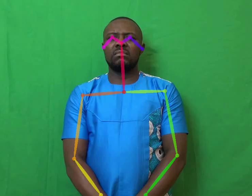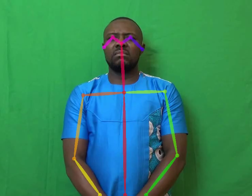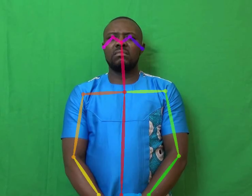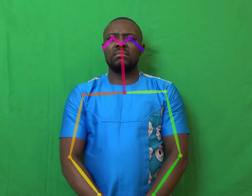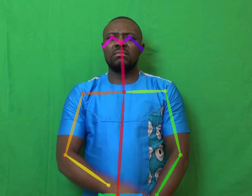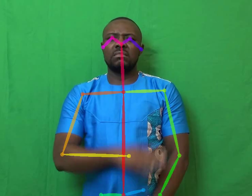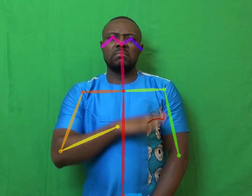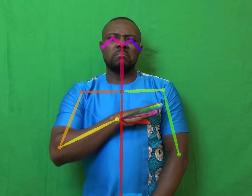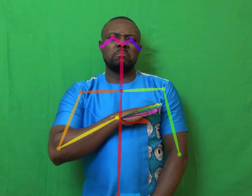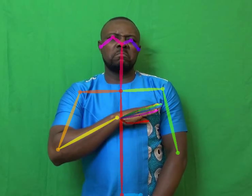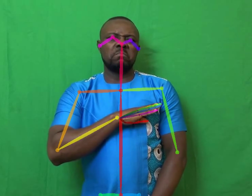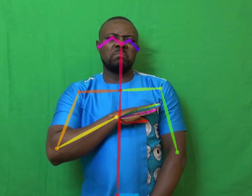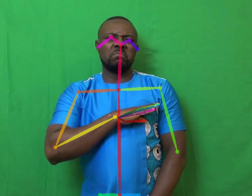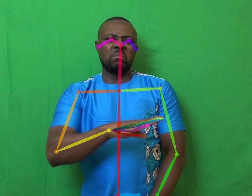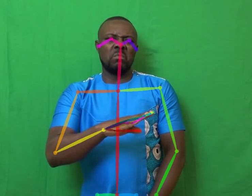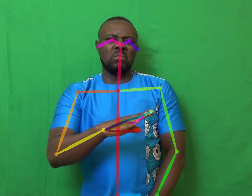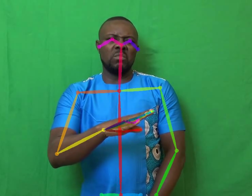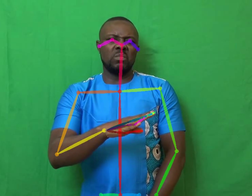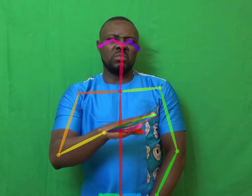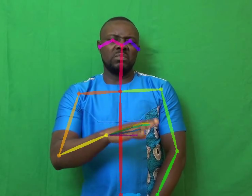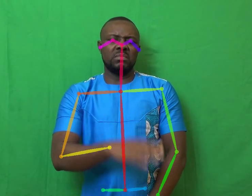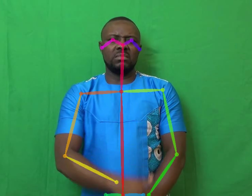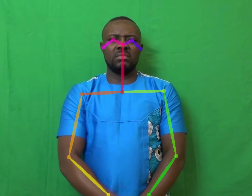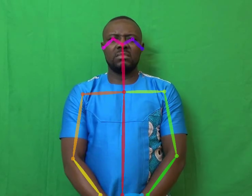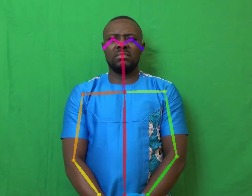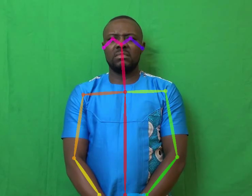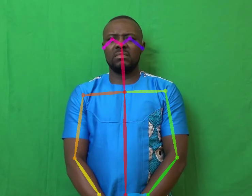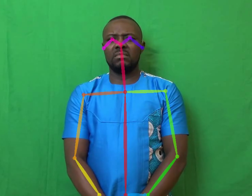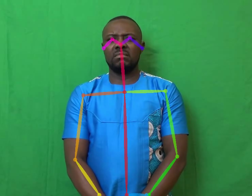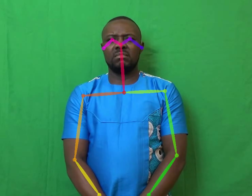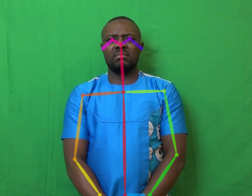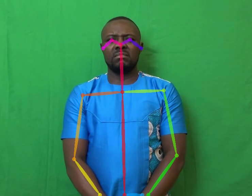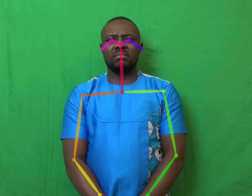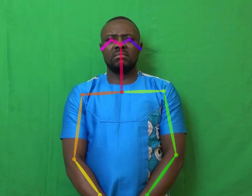bold